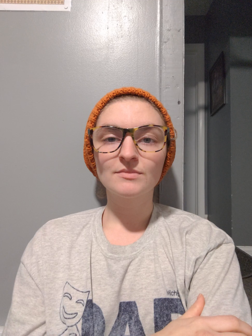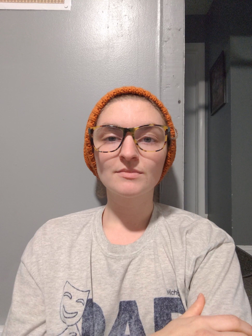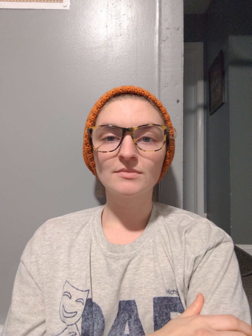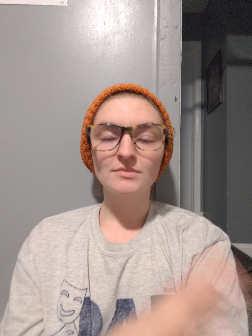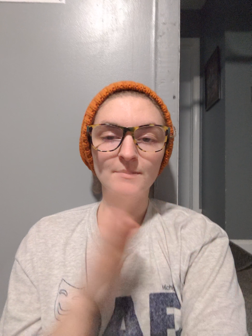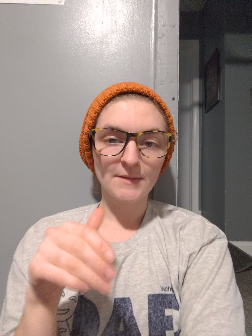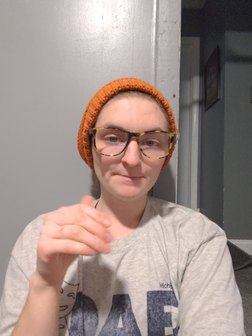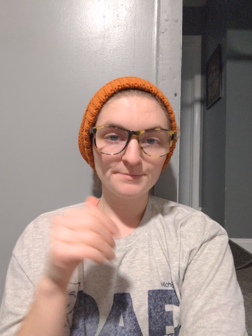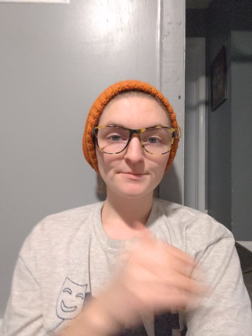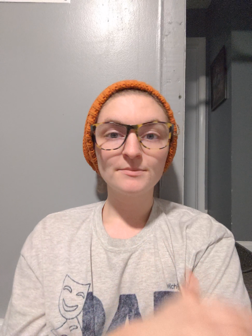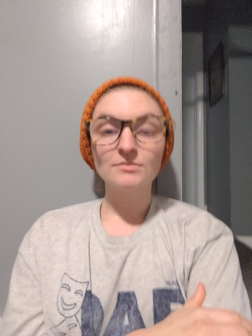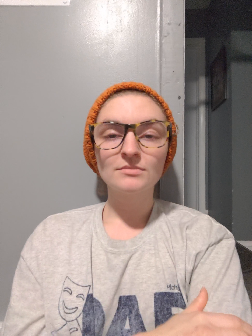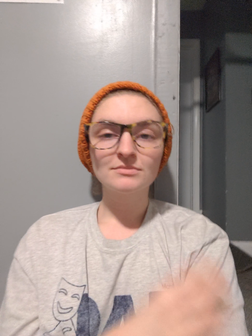jeans